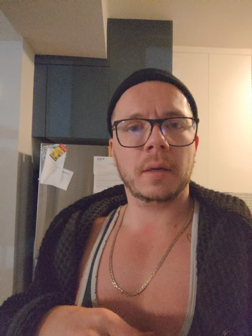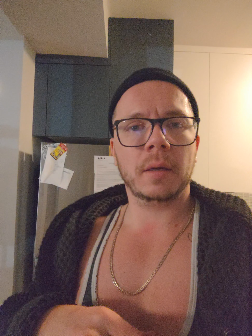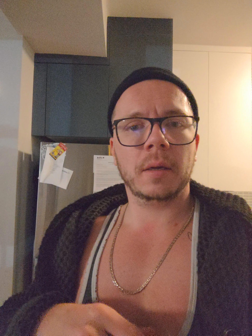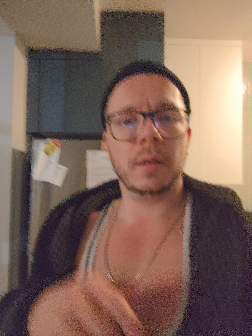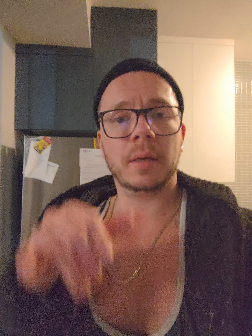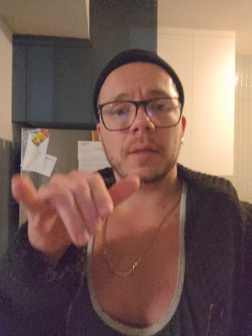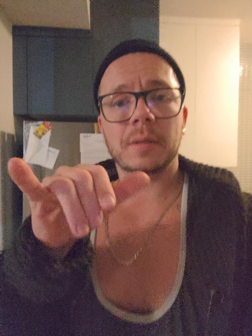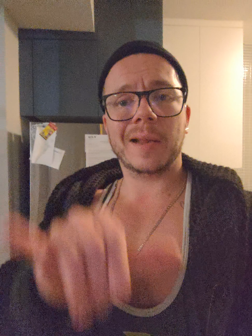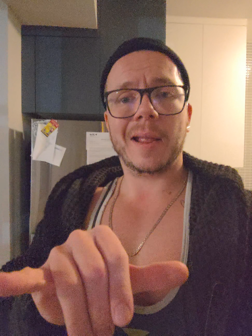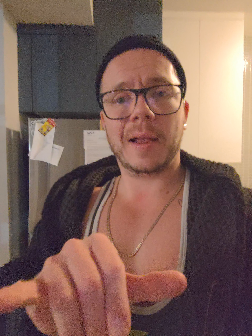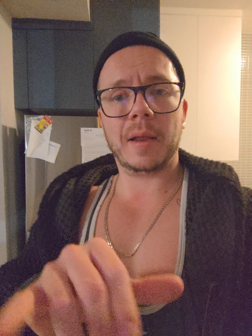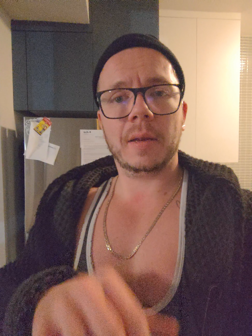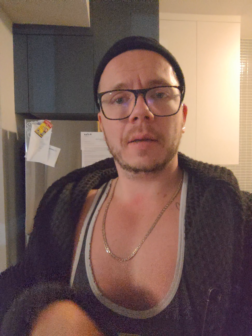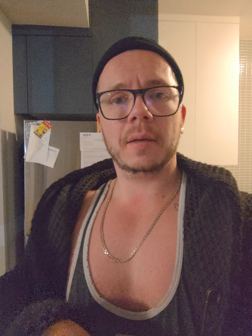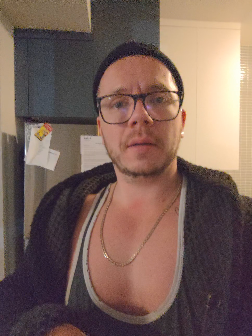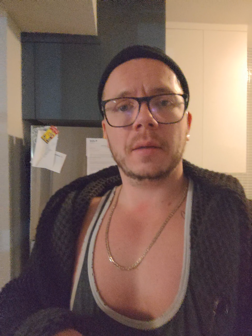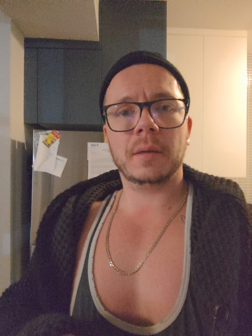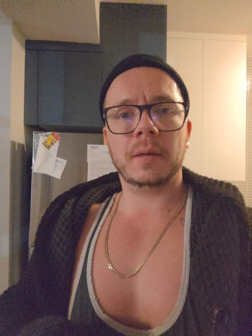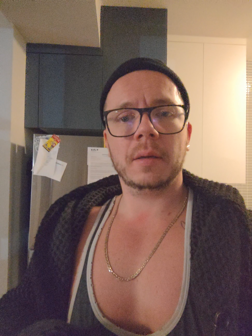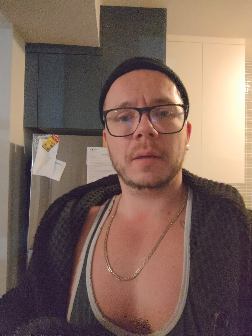stay